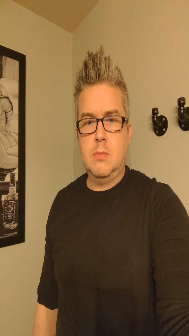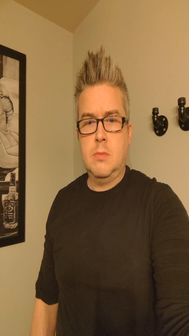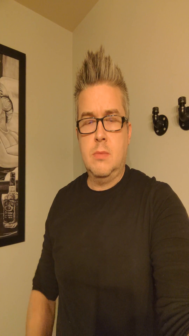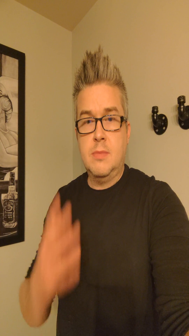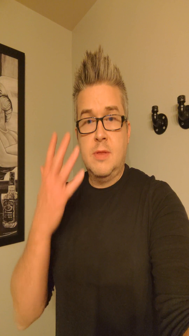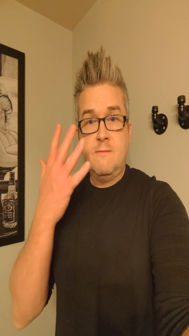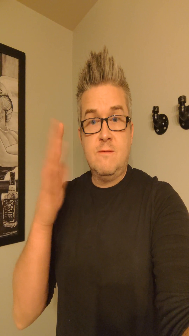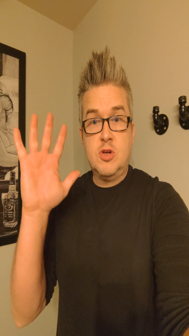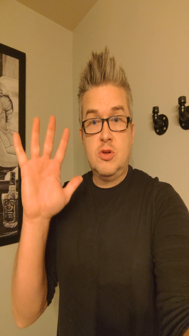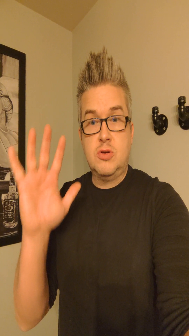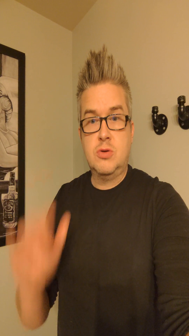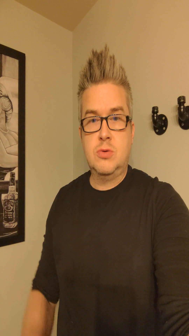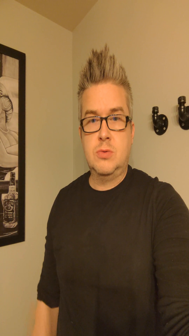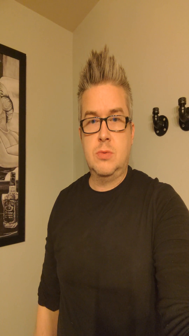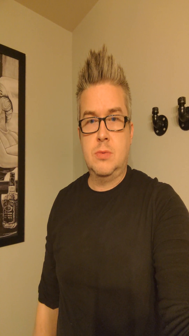finish